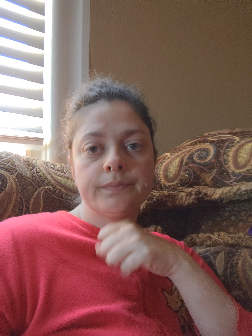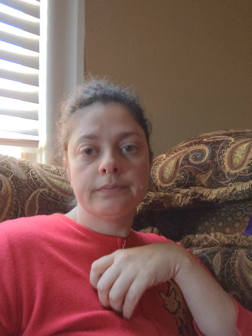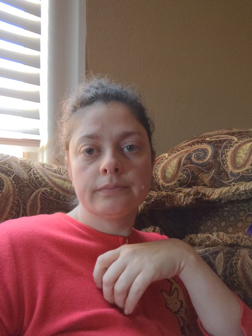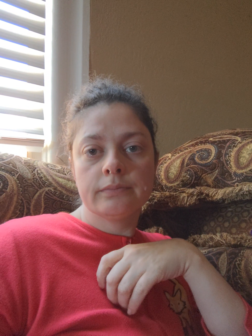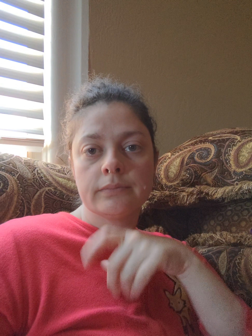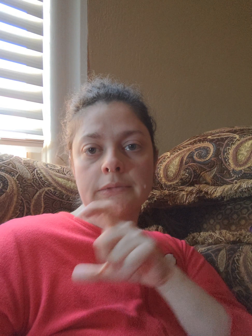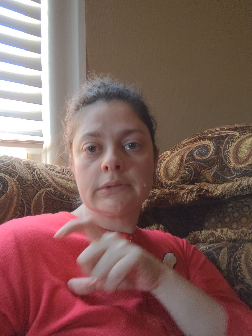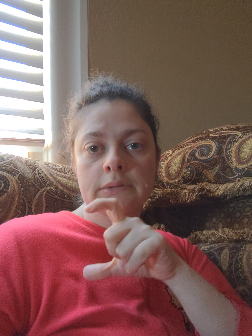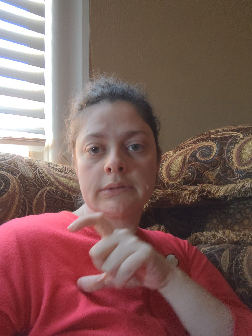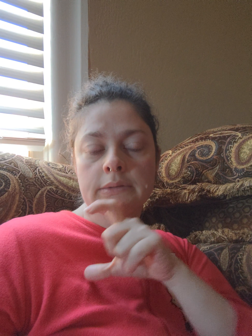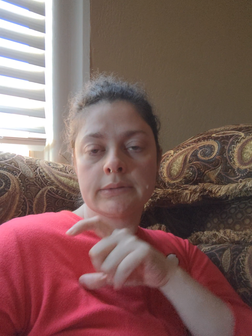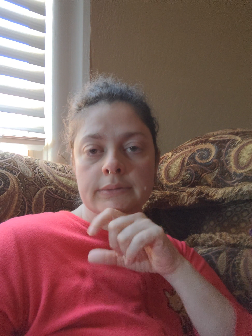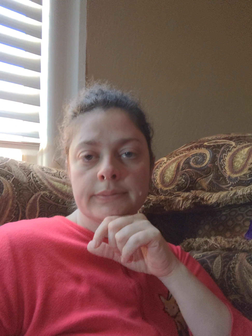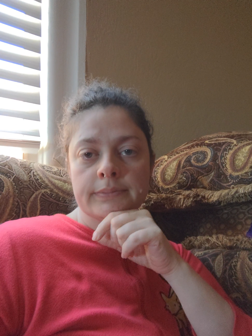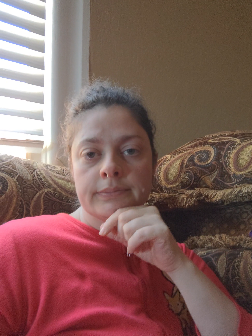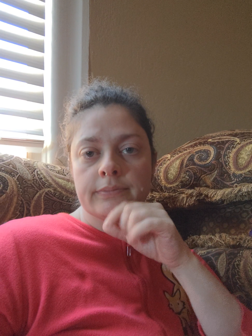police